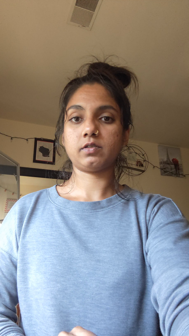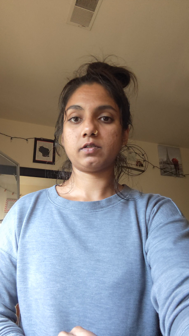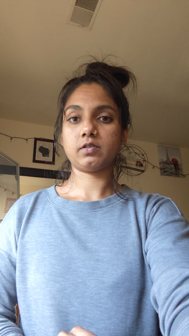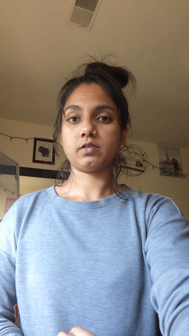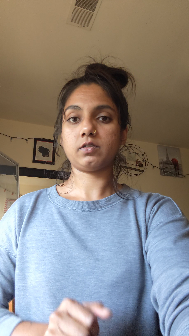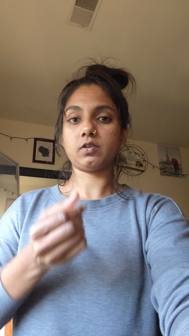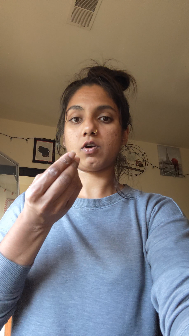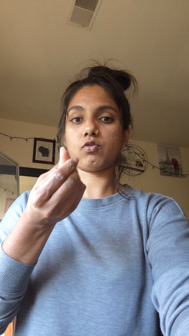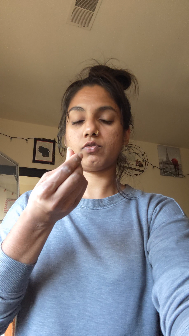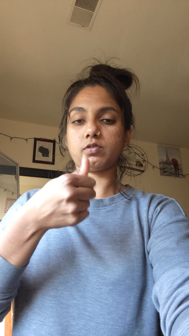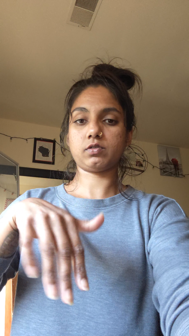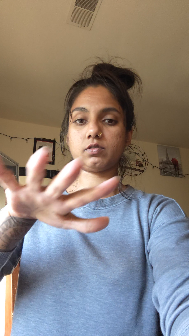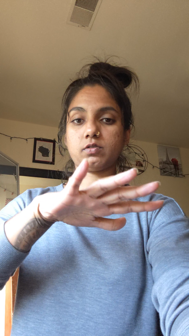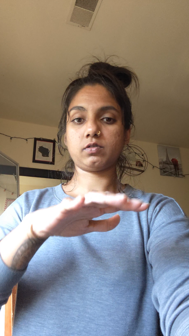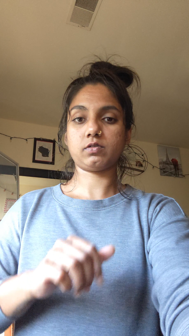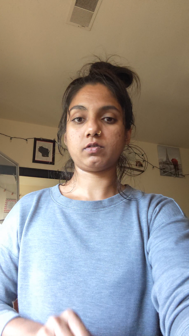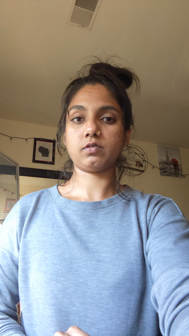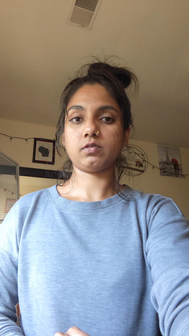garden